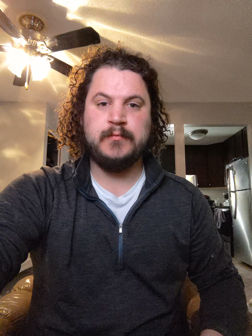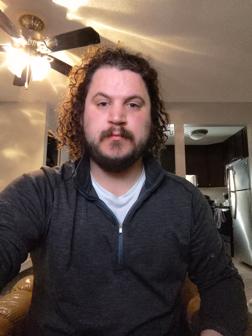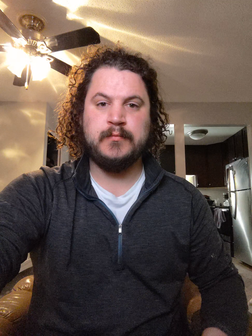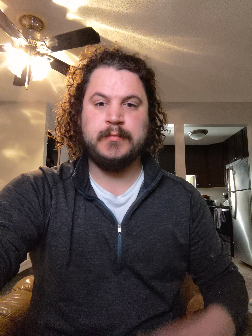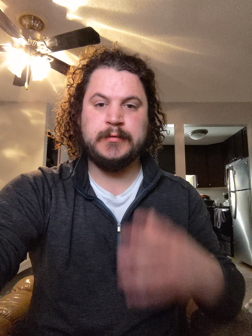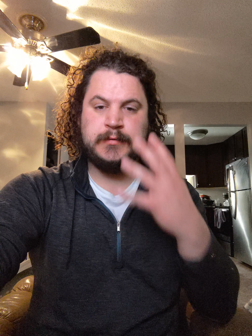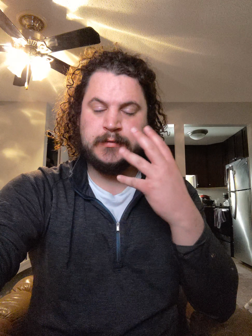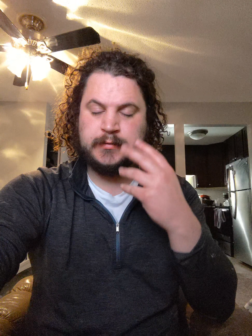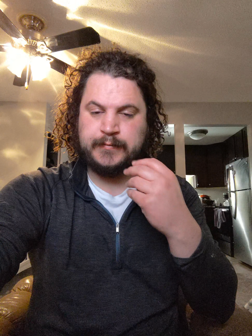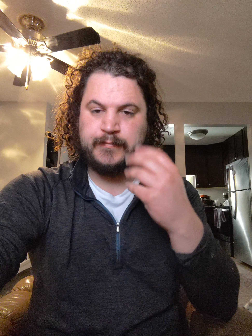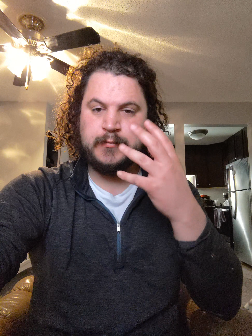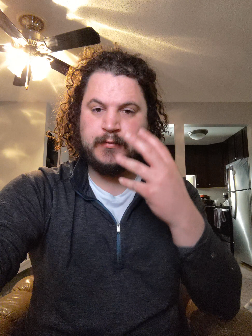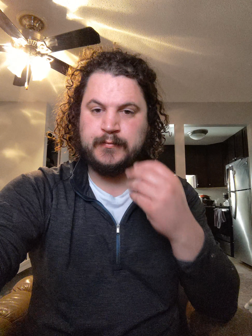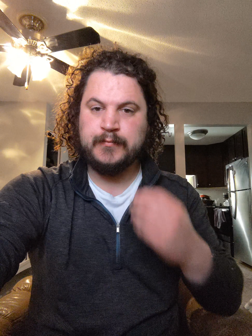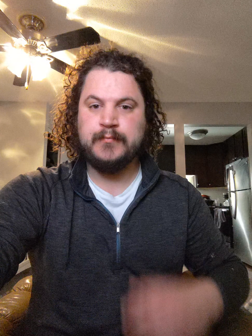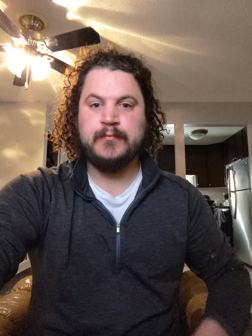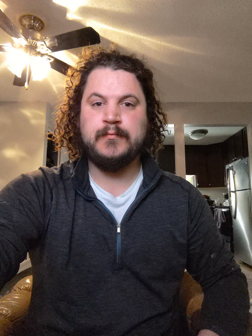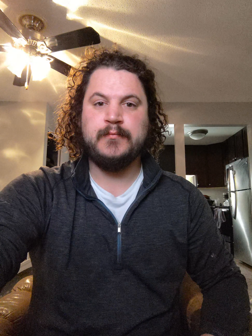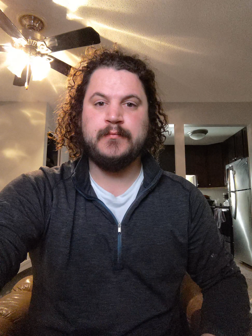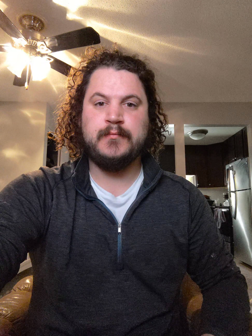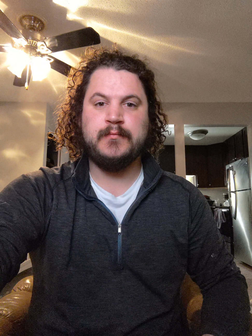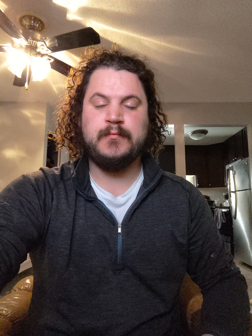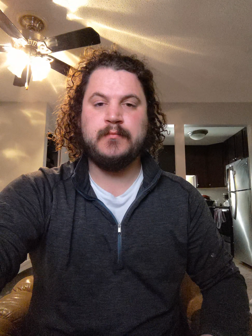sleepy